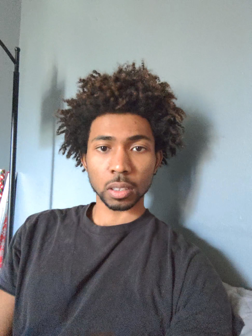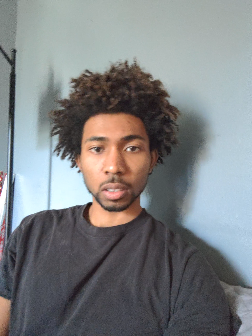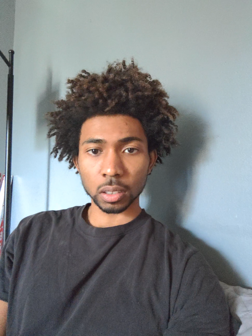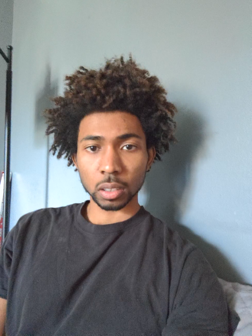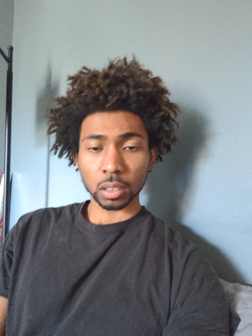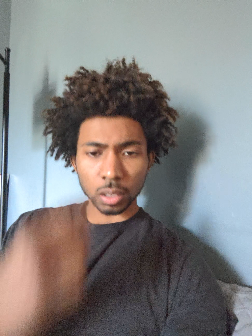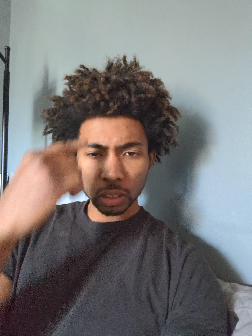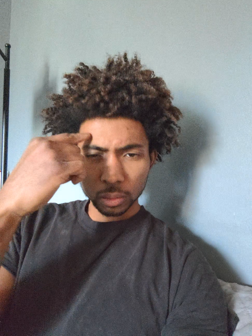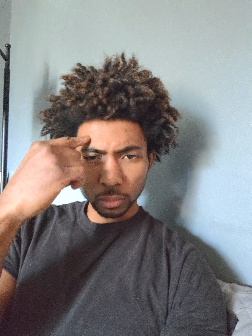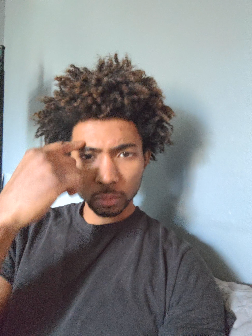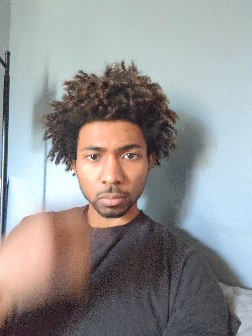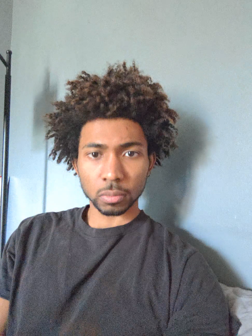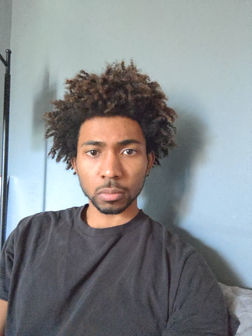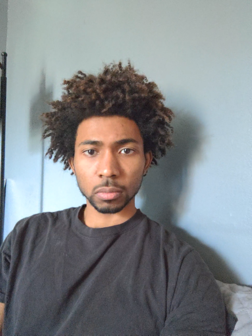think